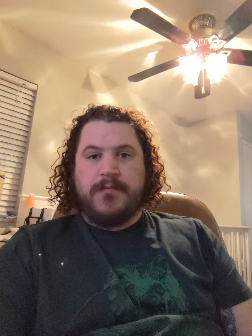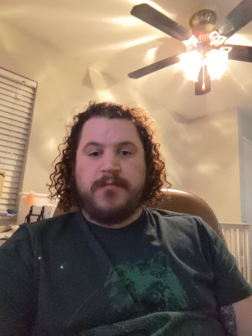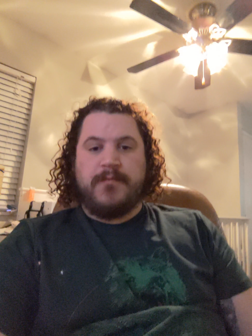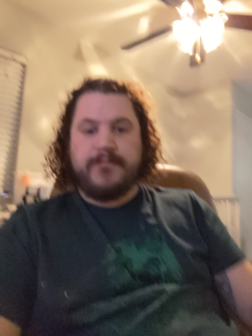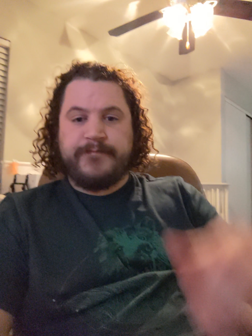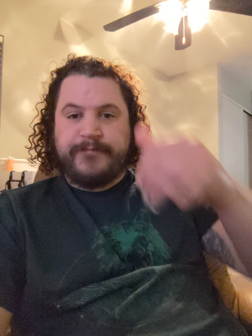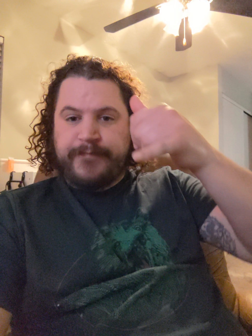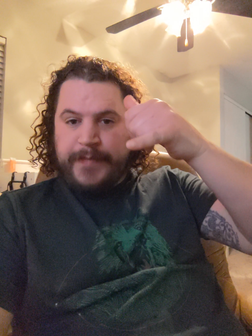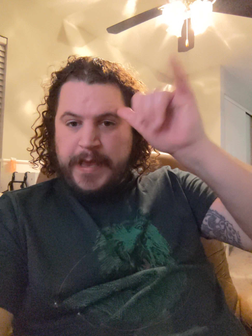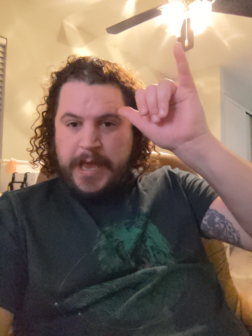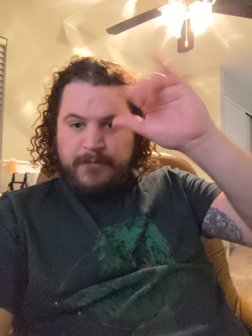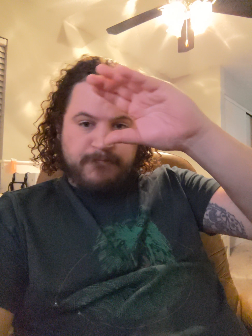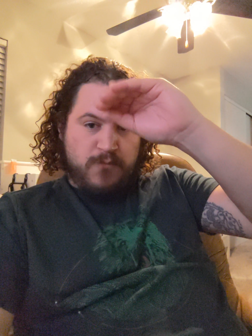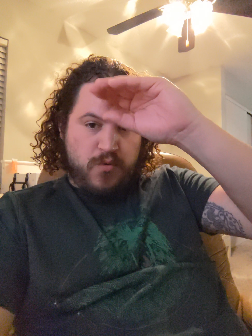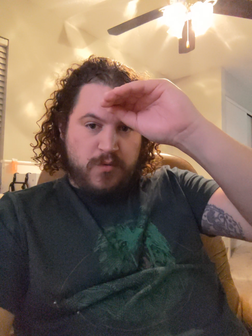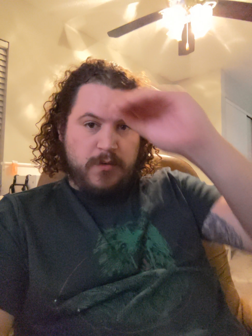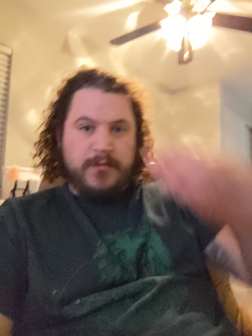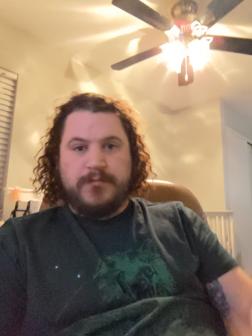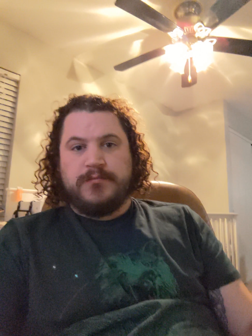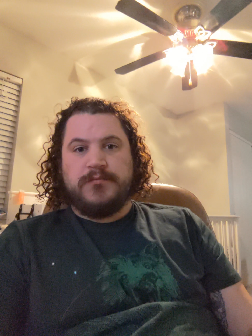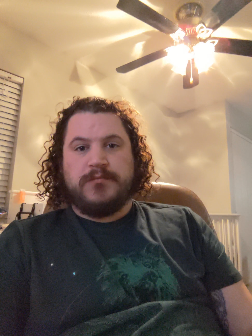cowboy